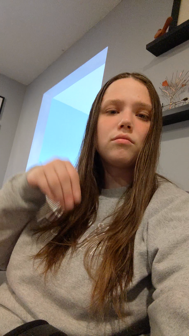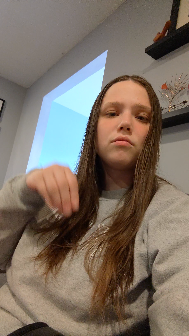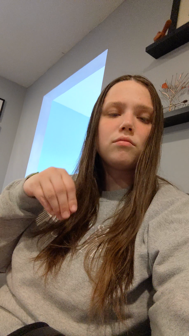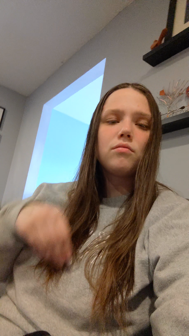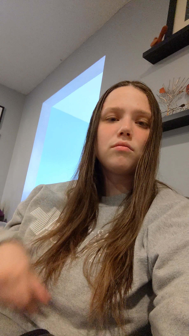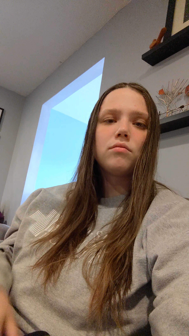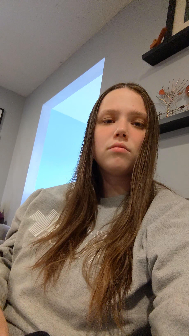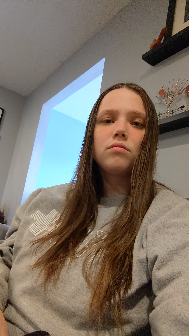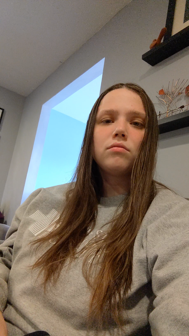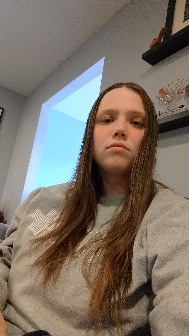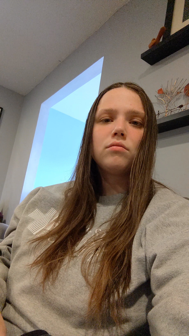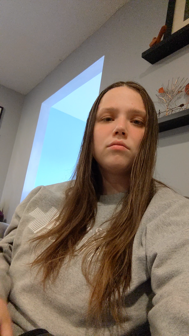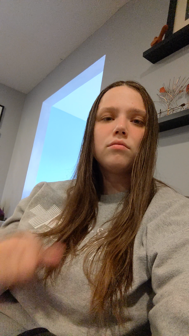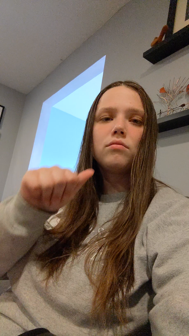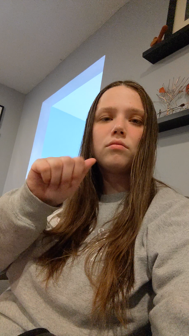am